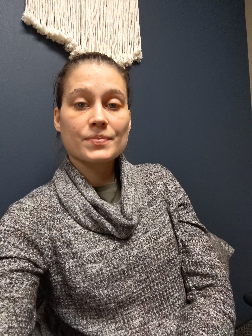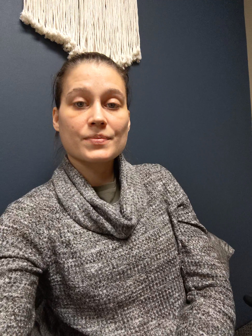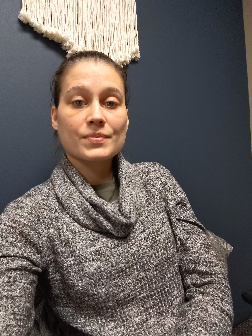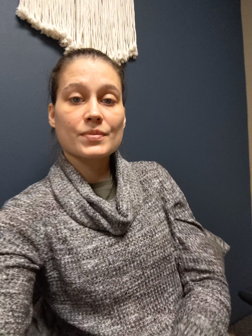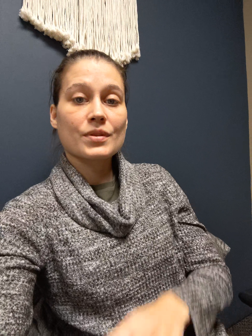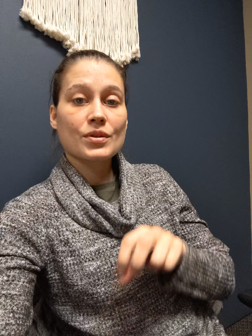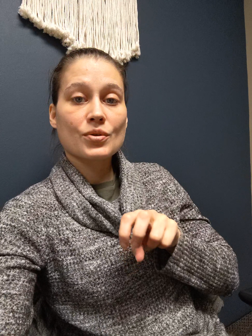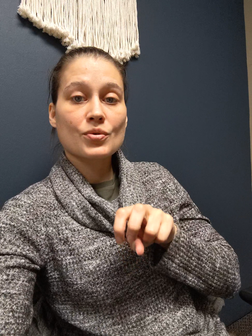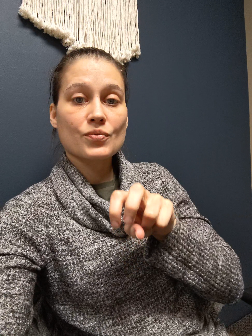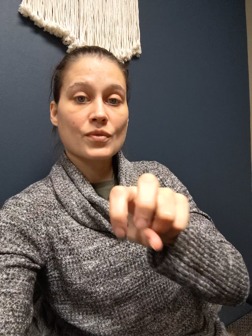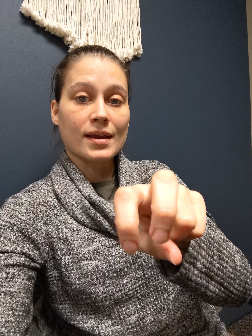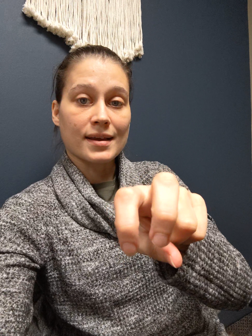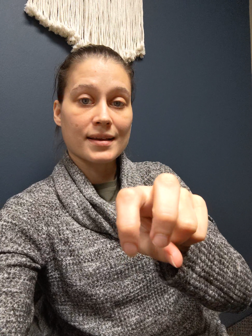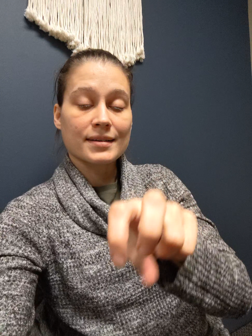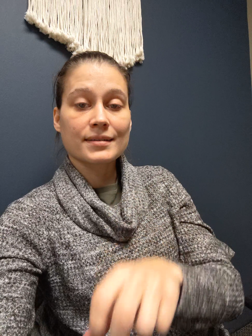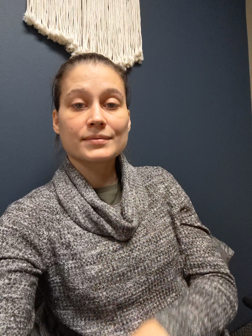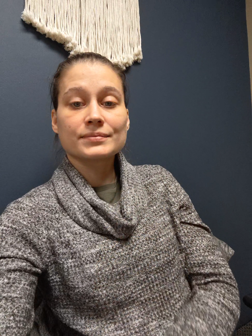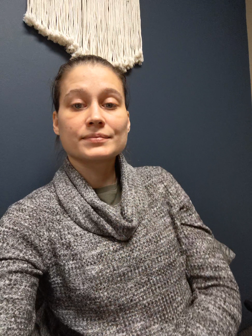ride